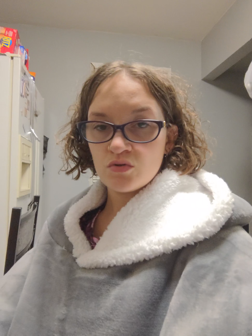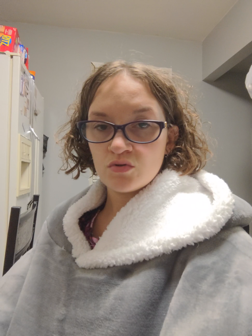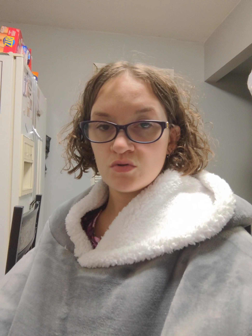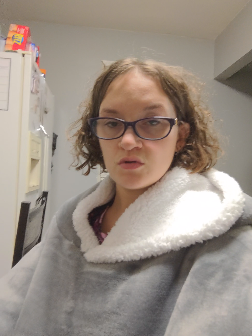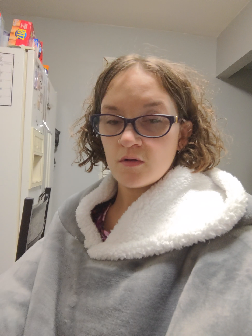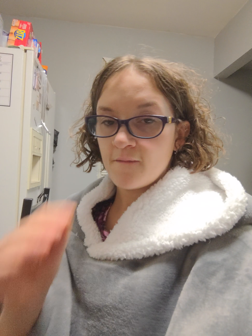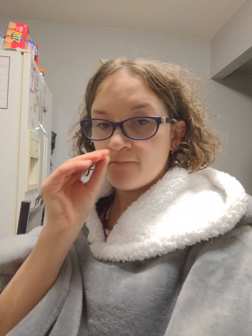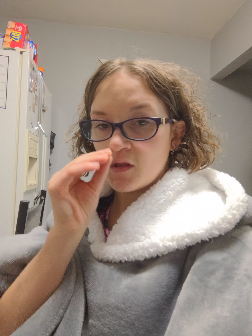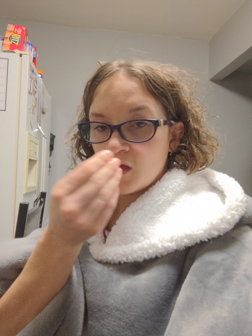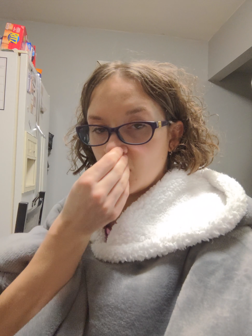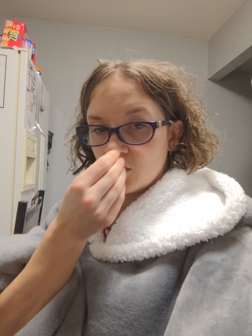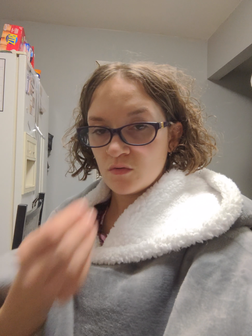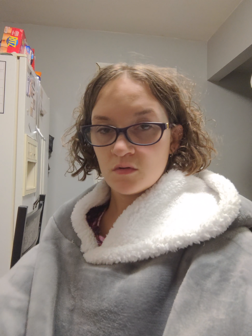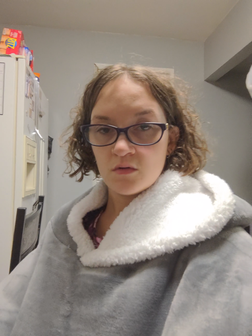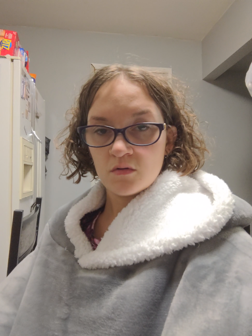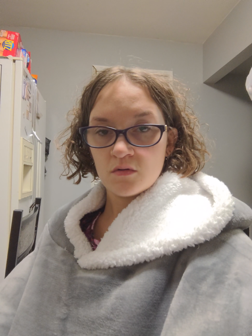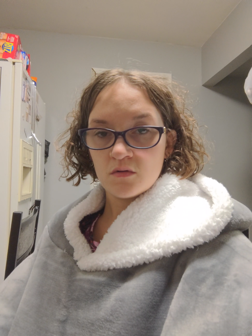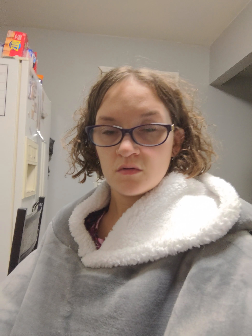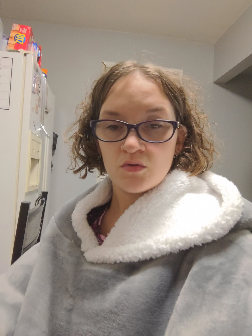flower